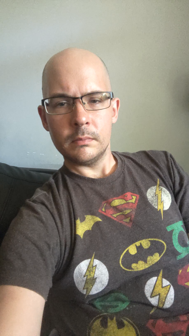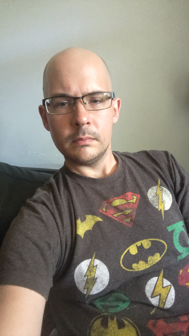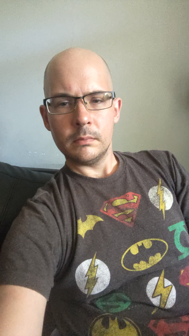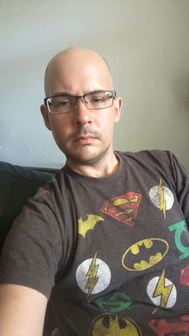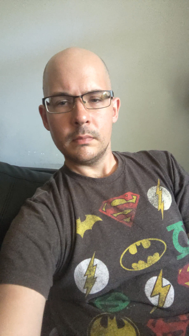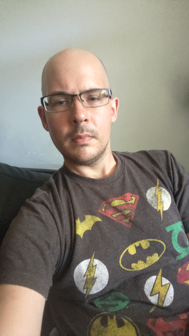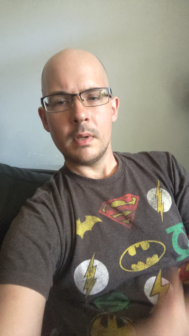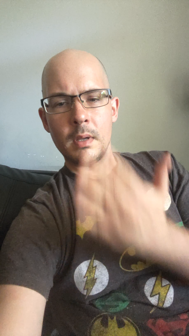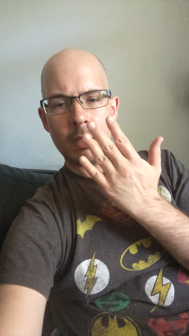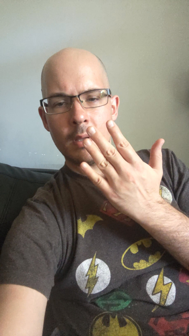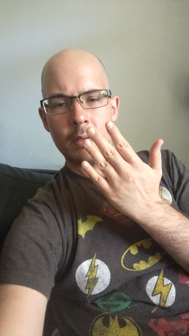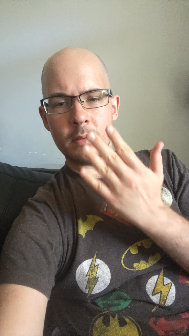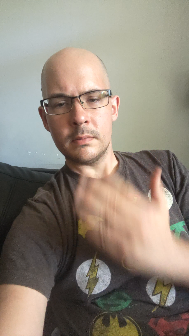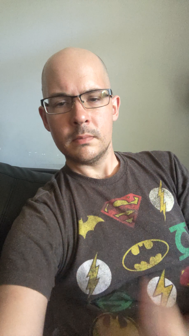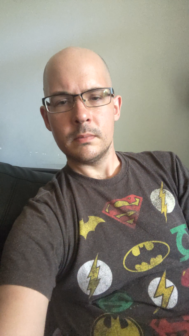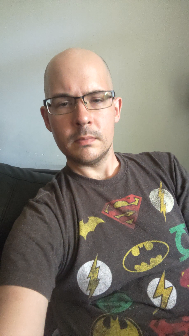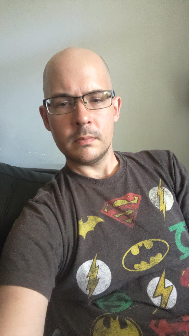hand